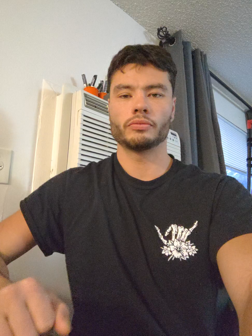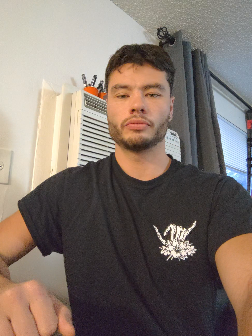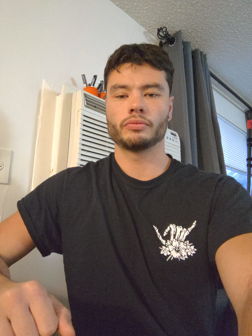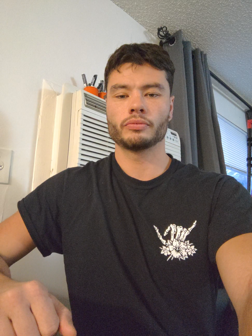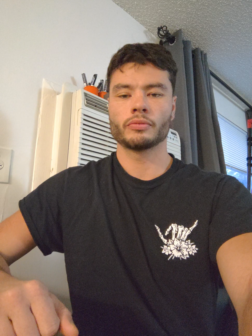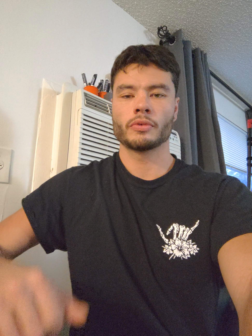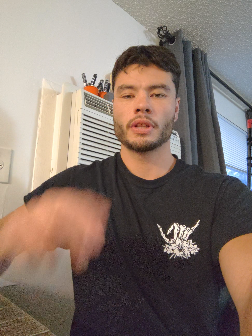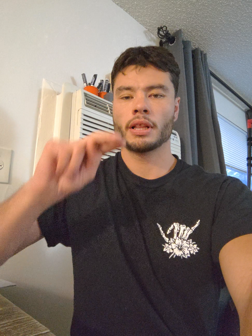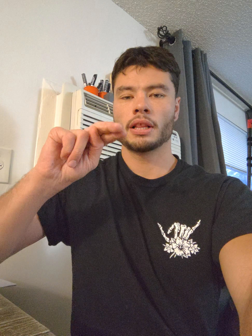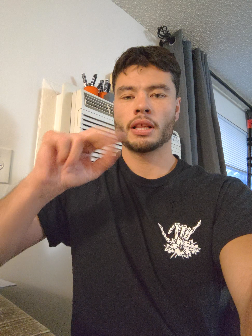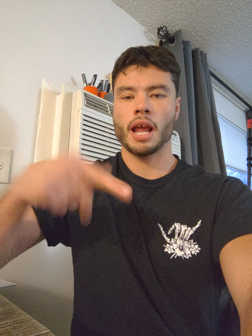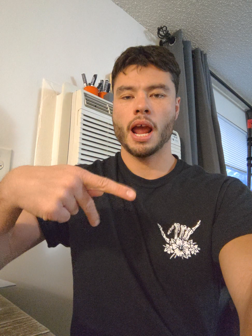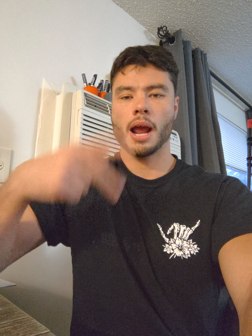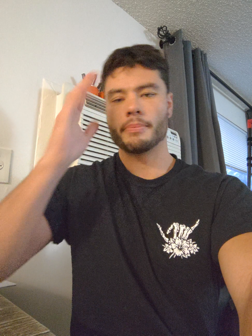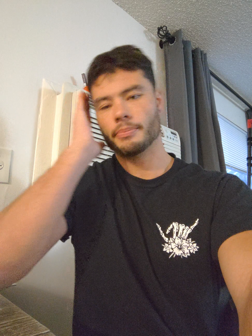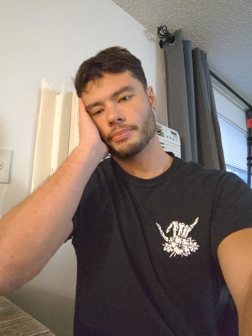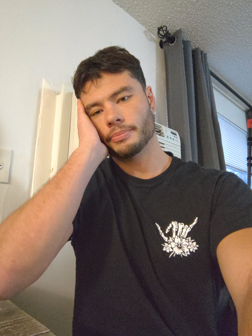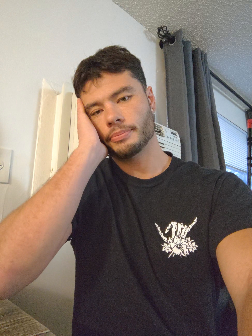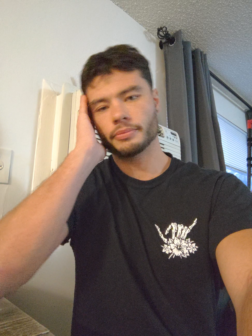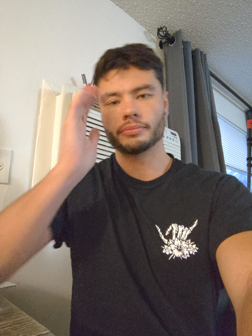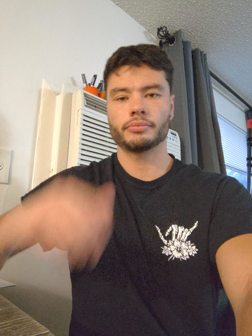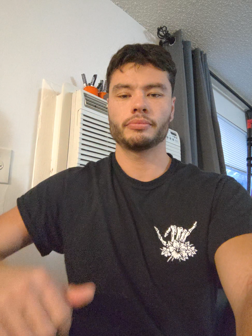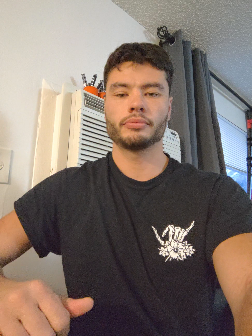nap